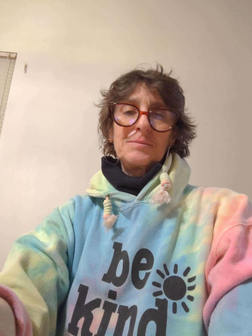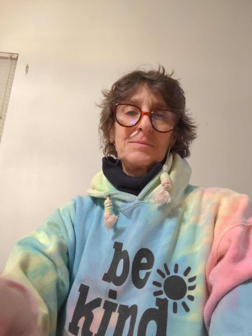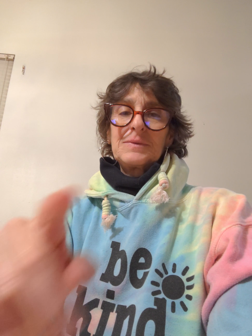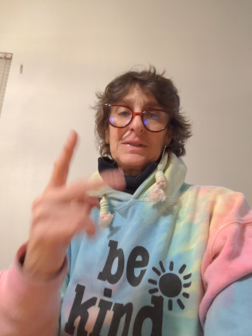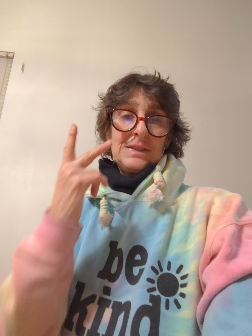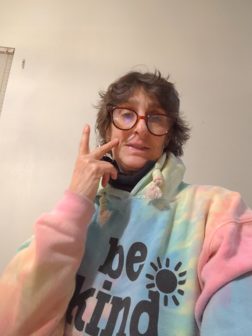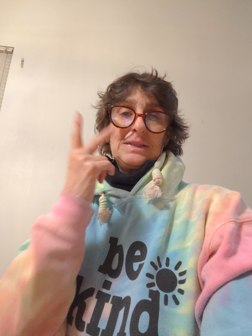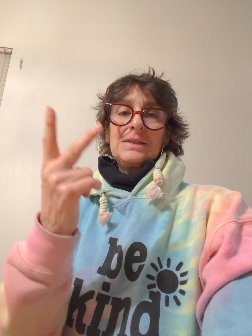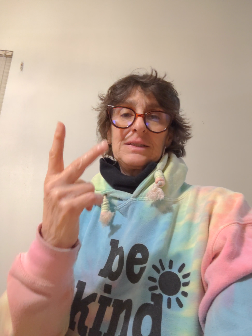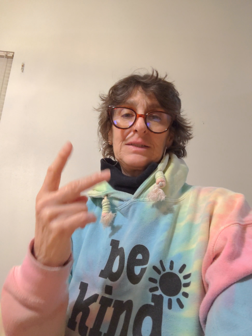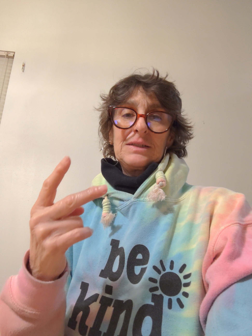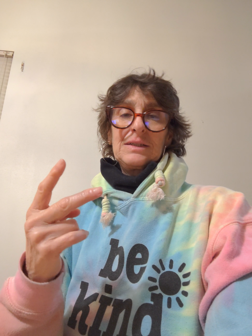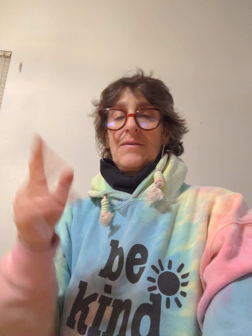see